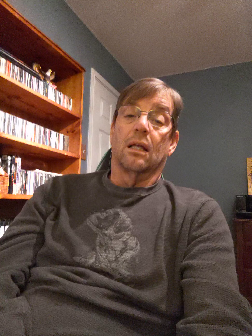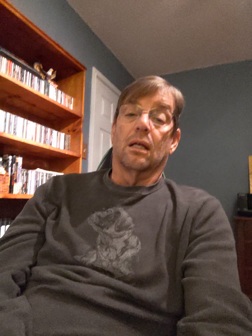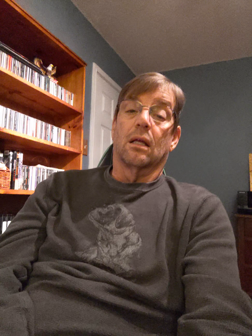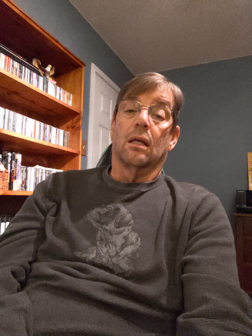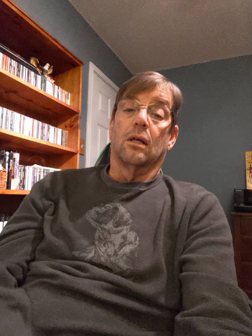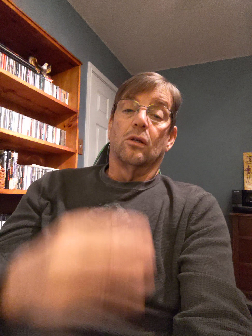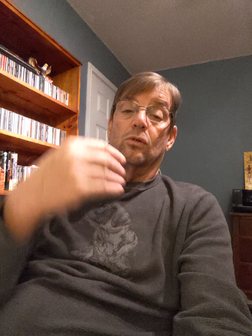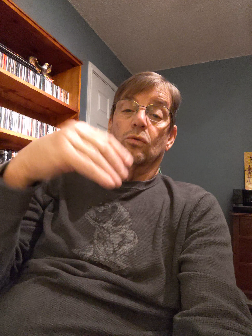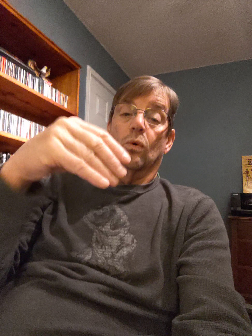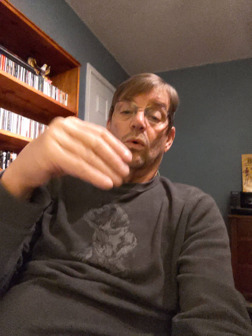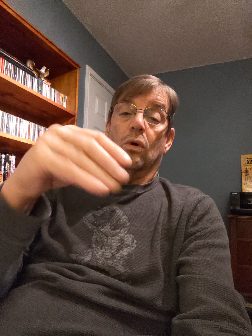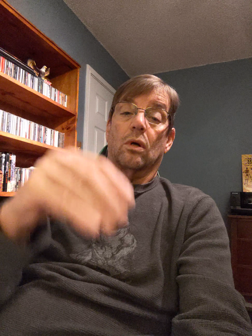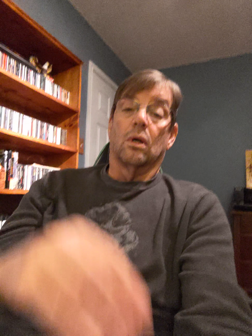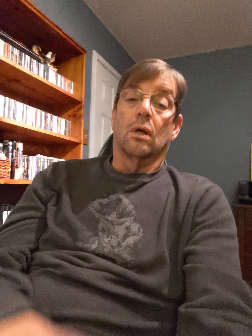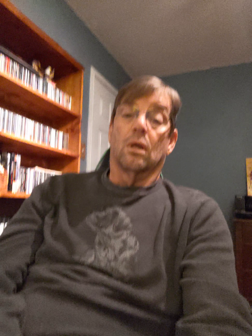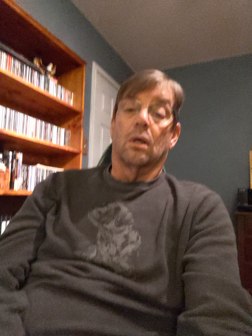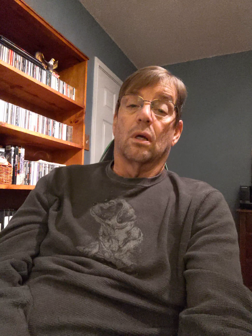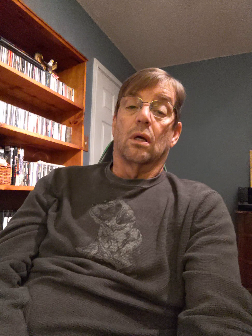store